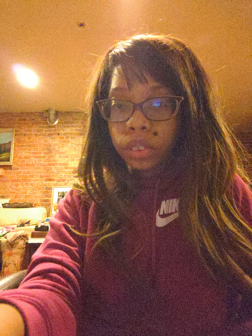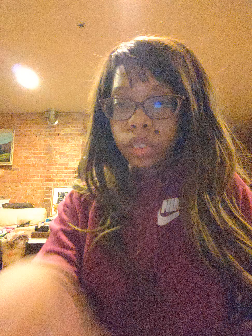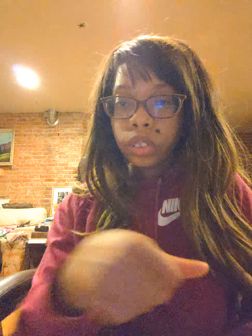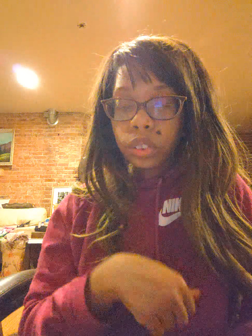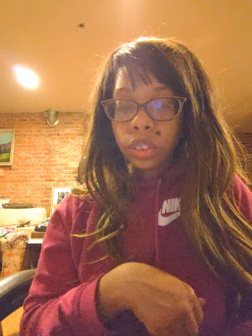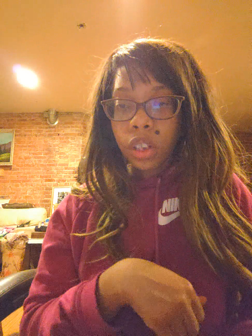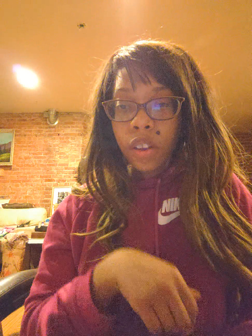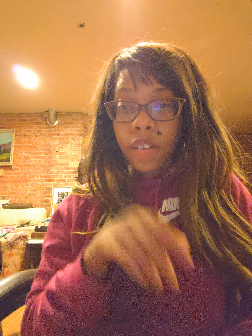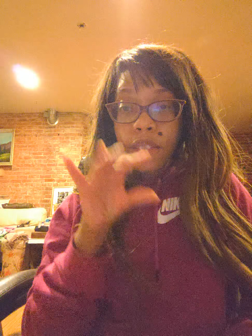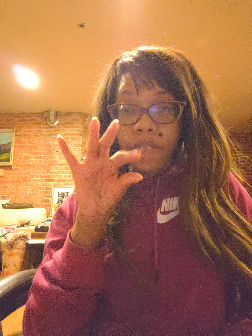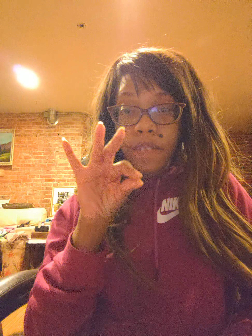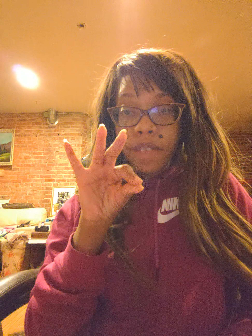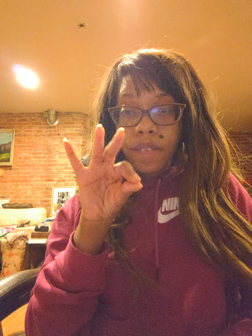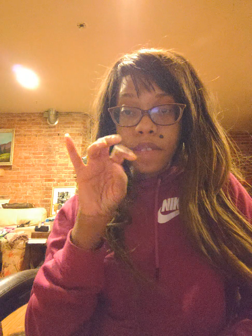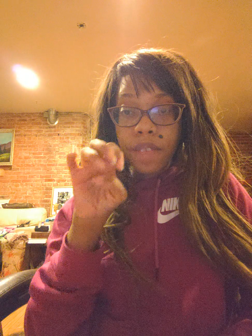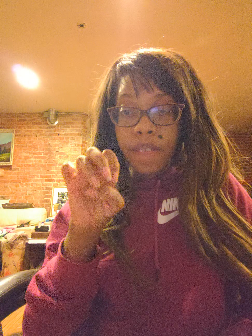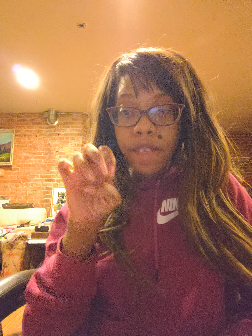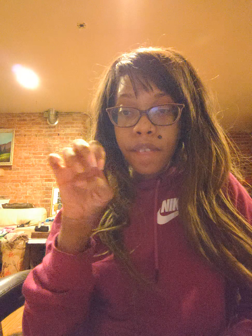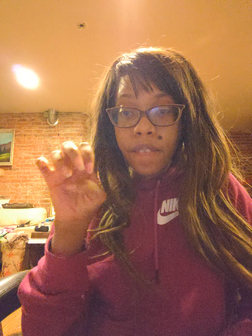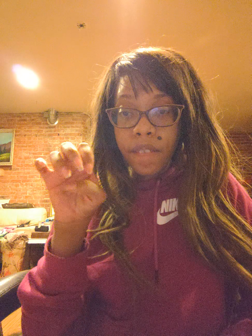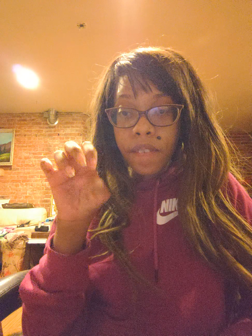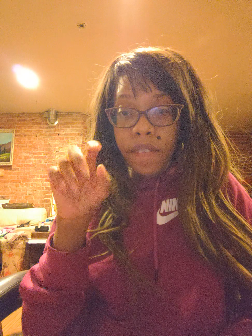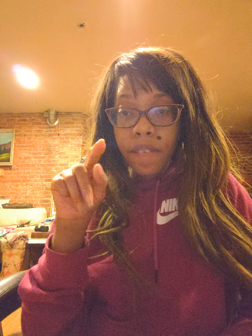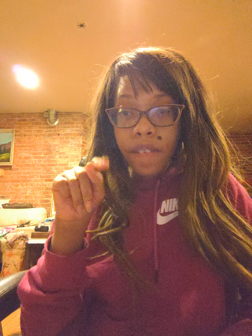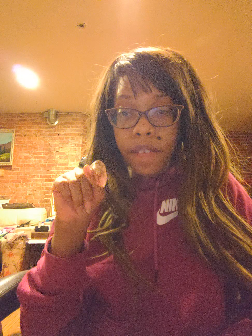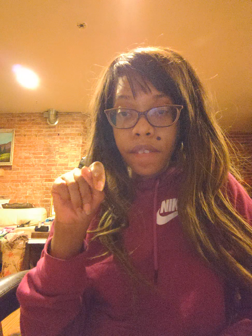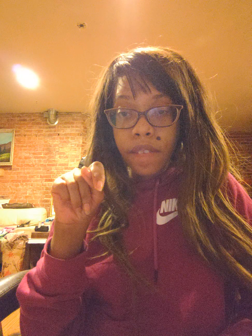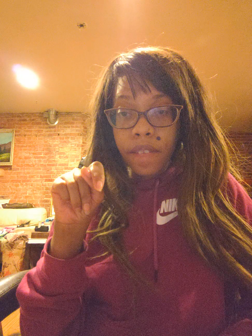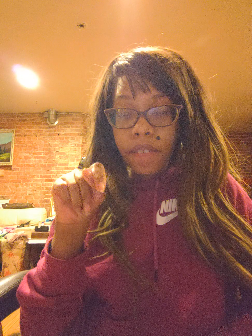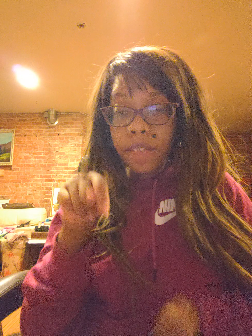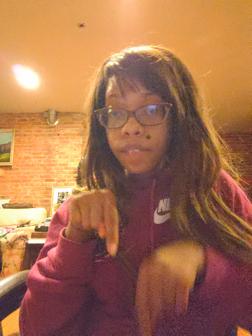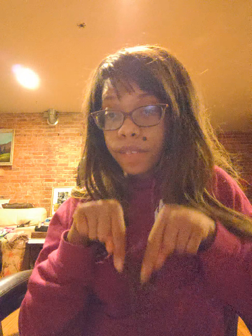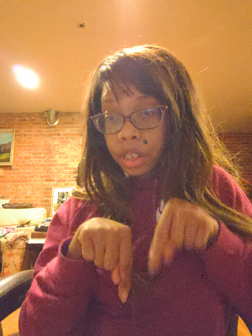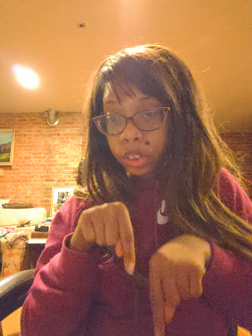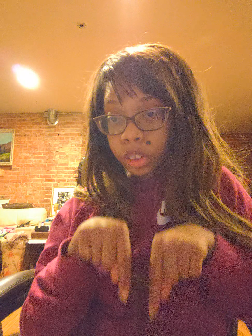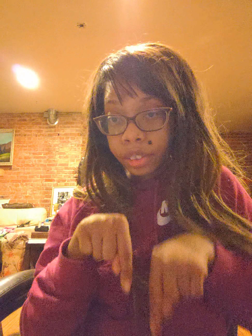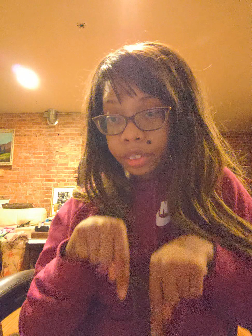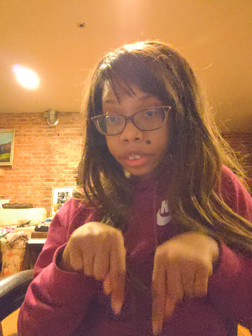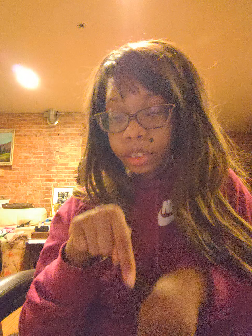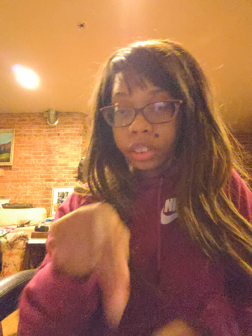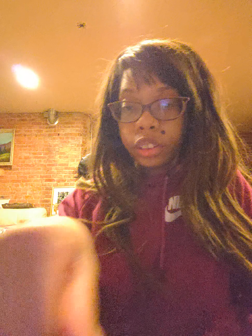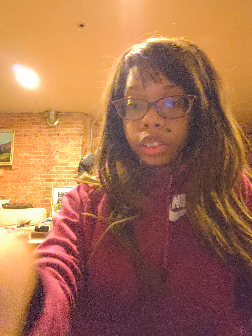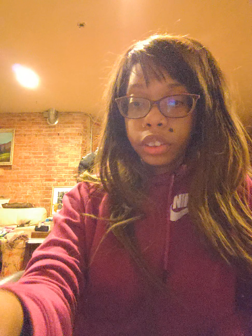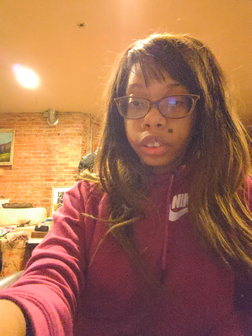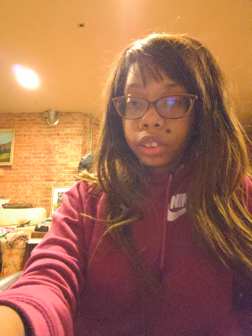feet